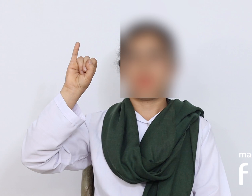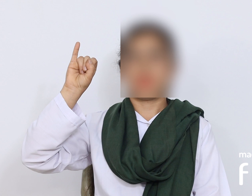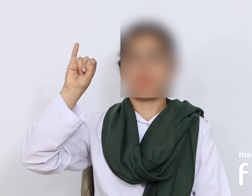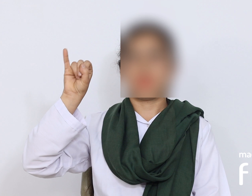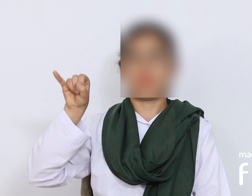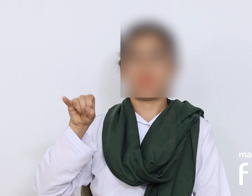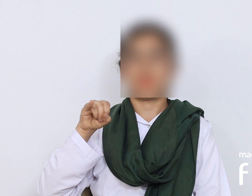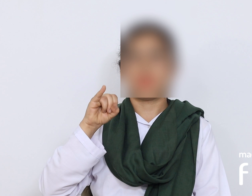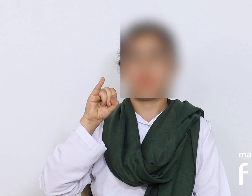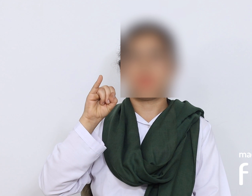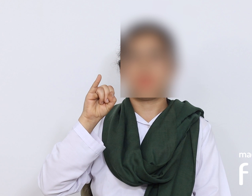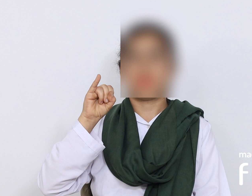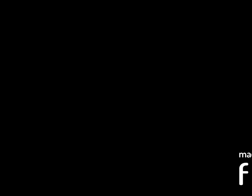ج